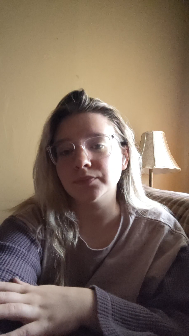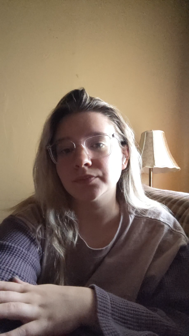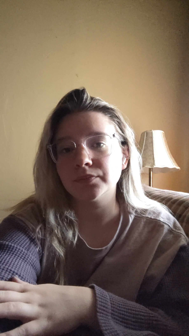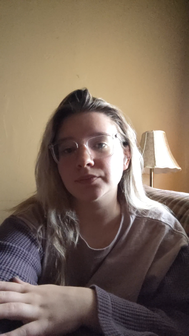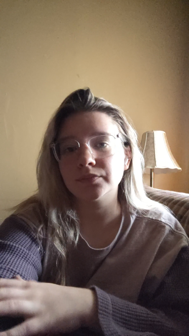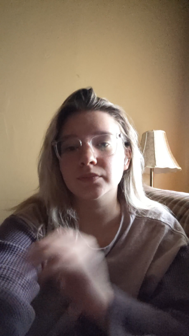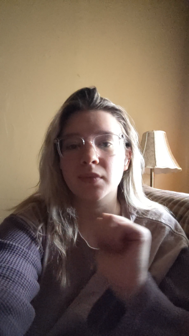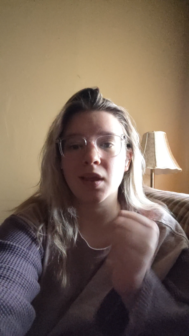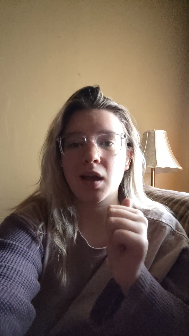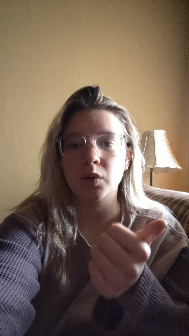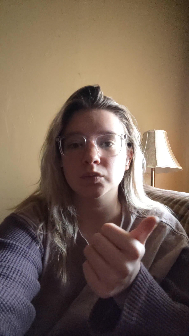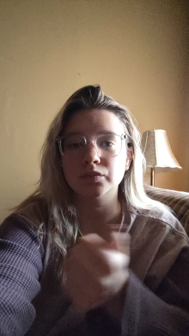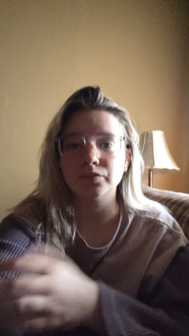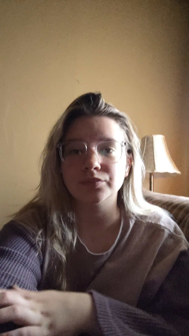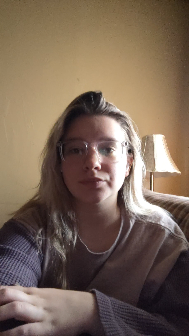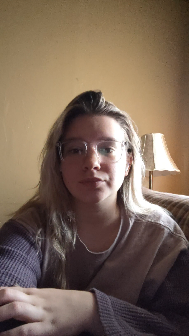how